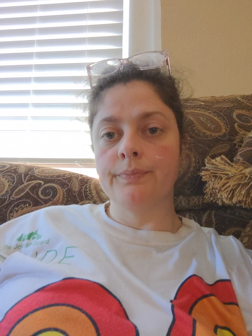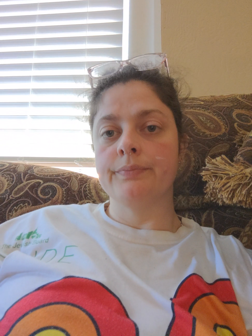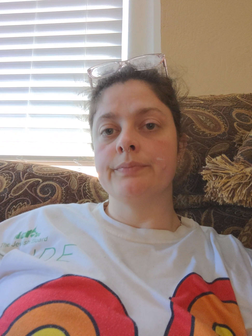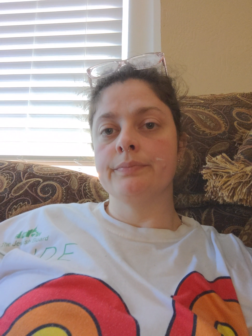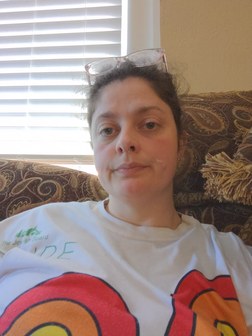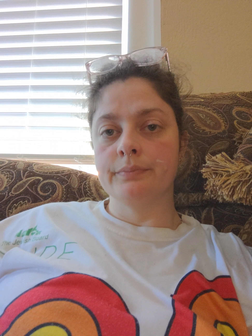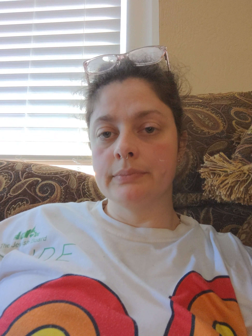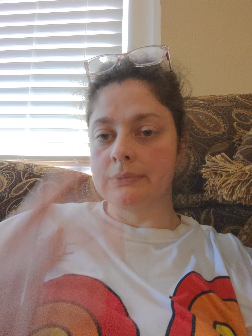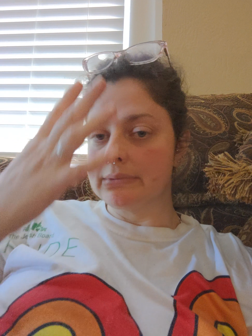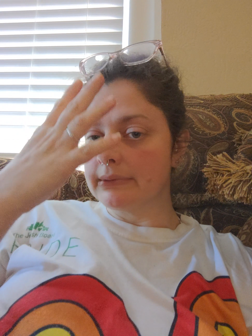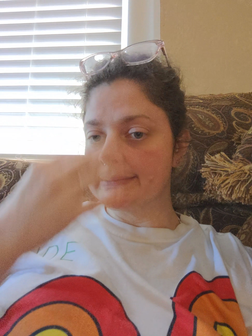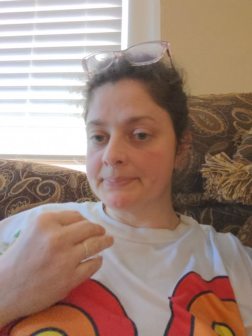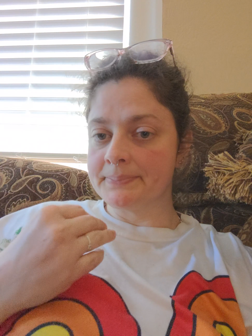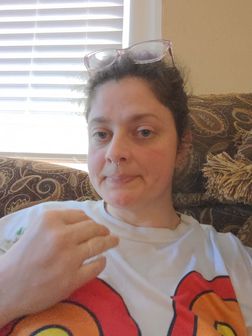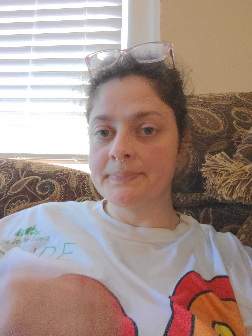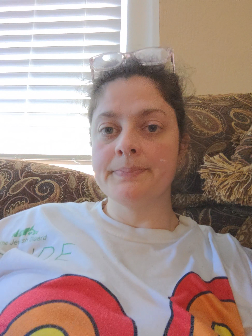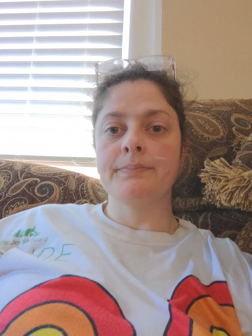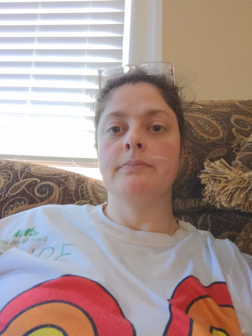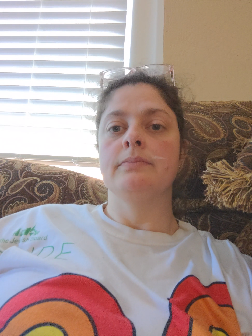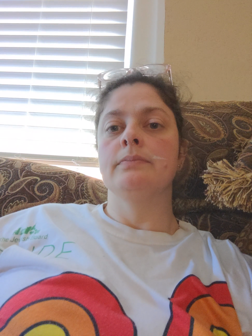sleep